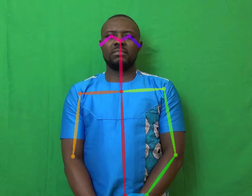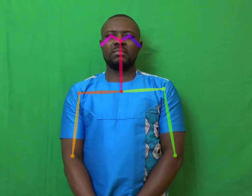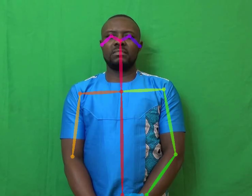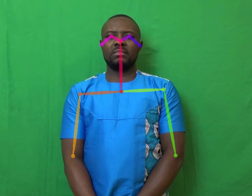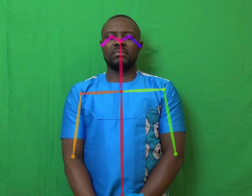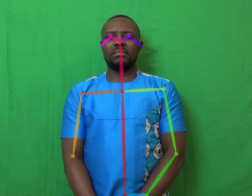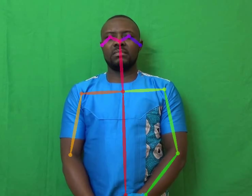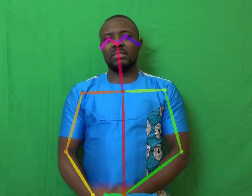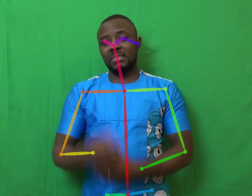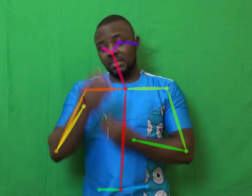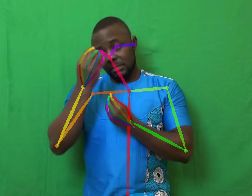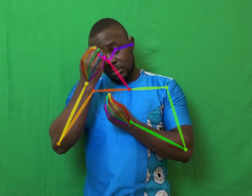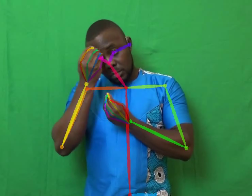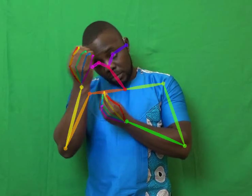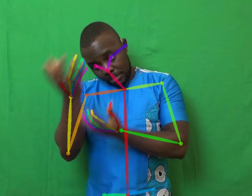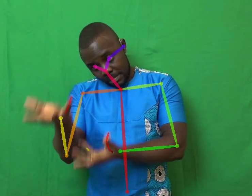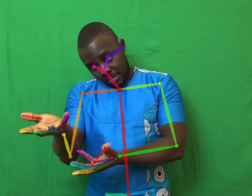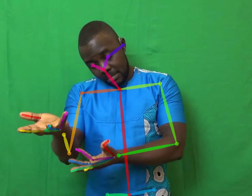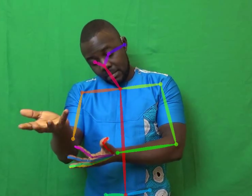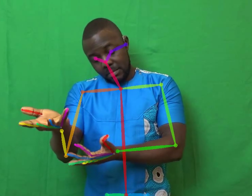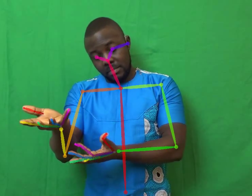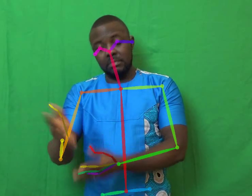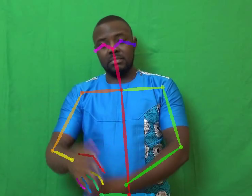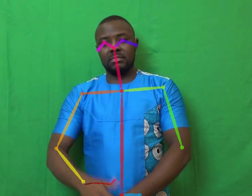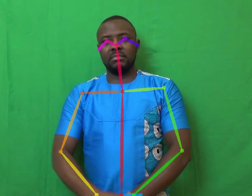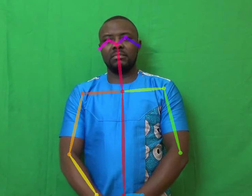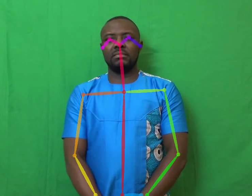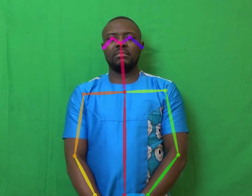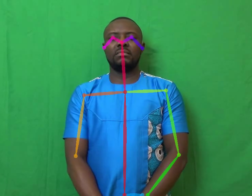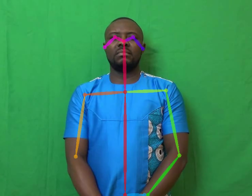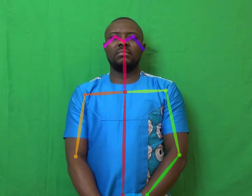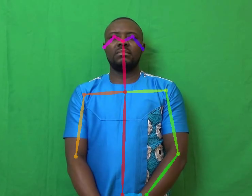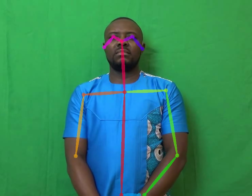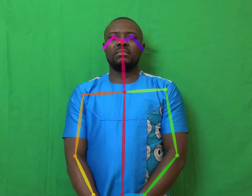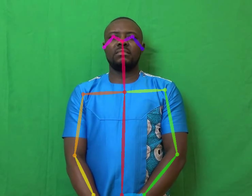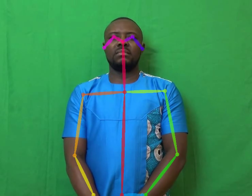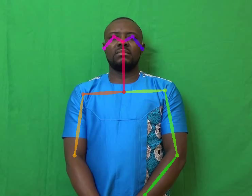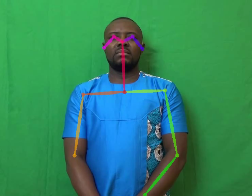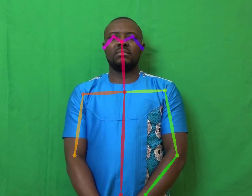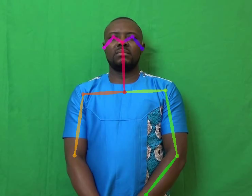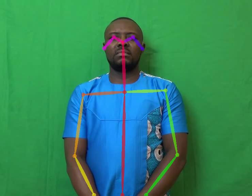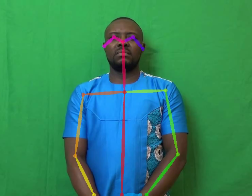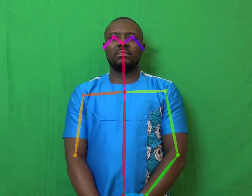obey